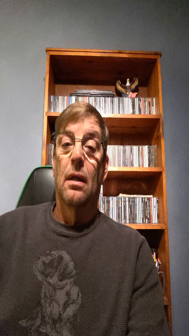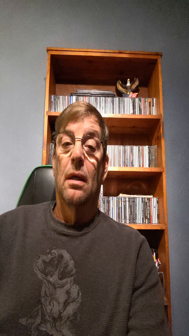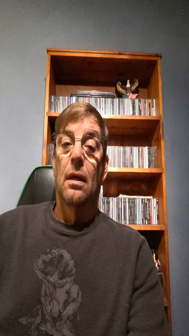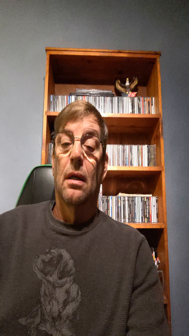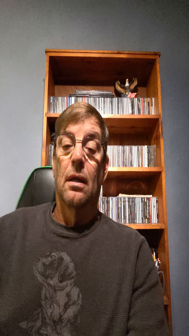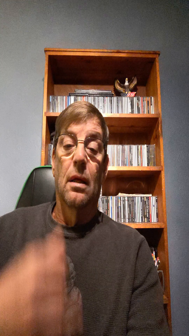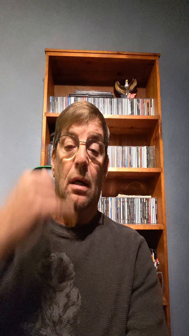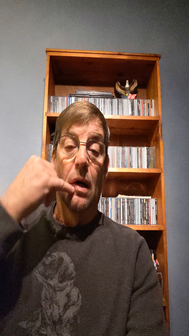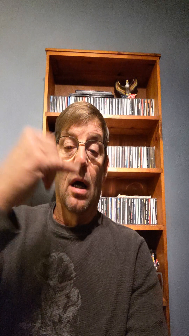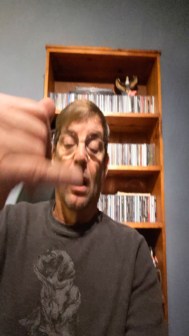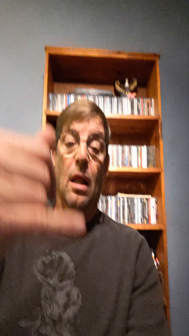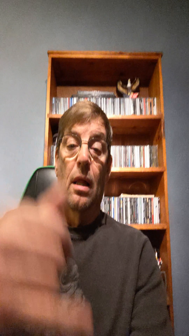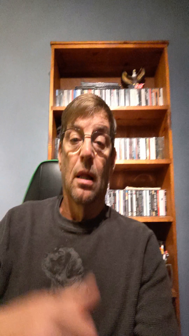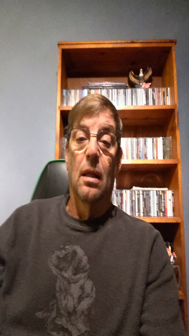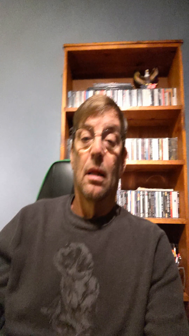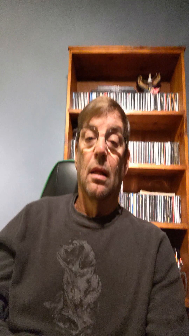call on the phone